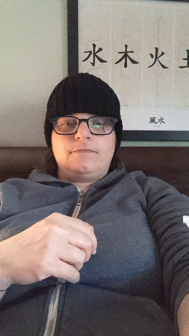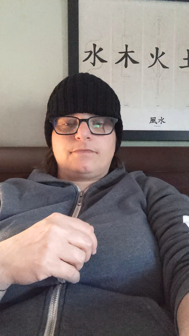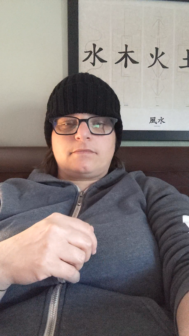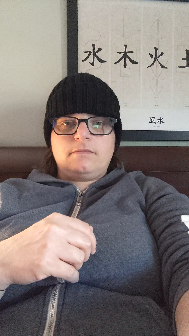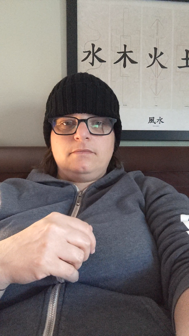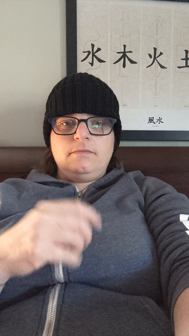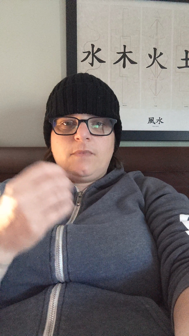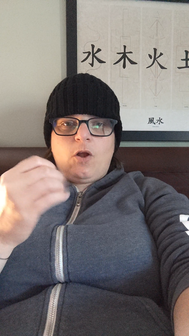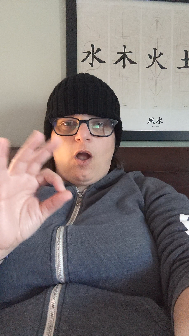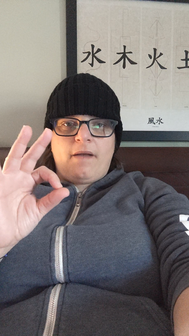of